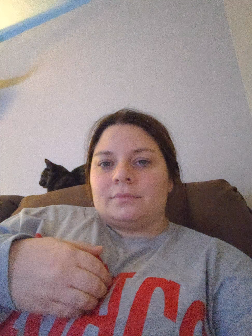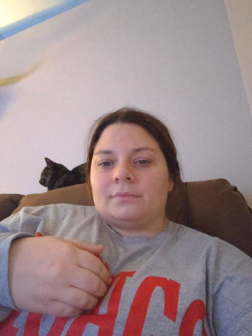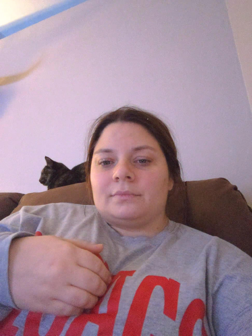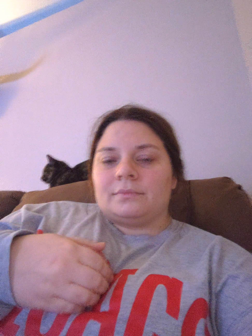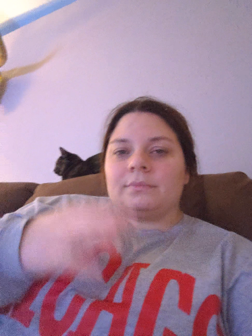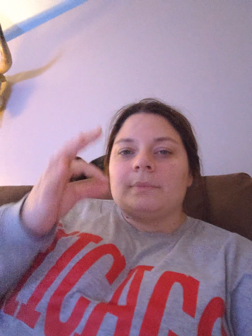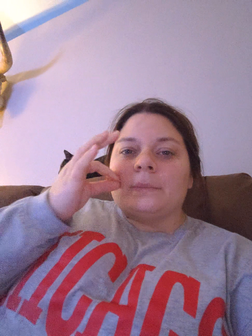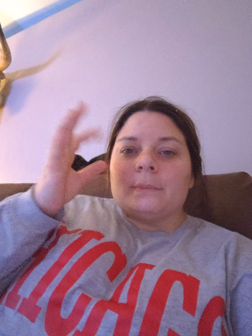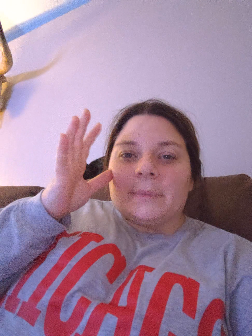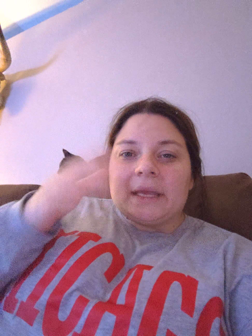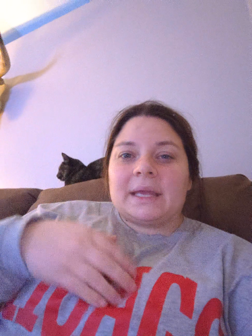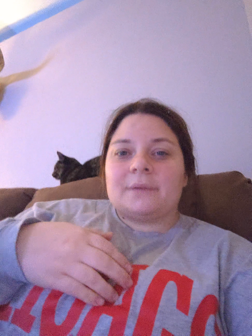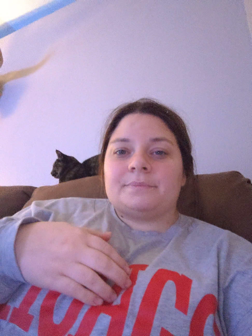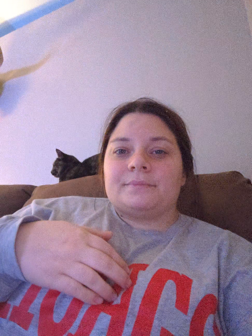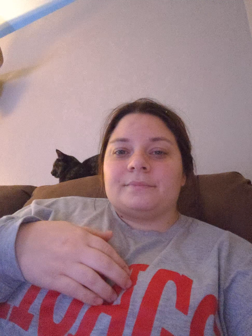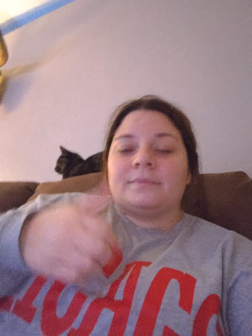bee